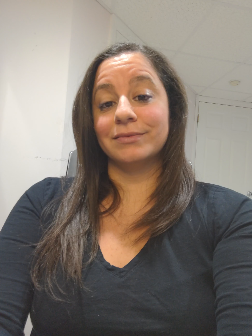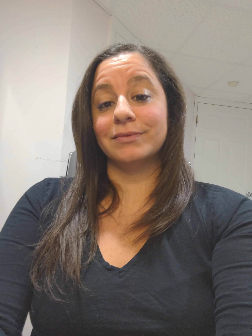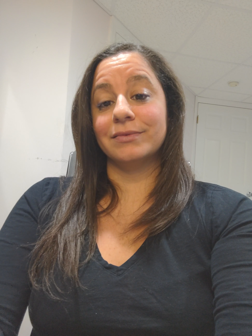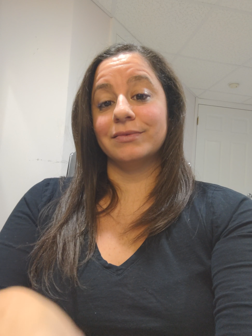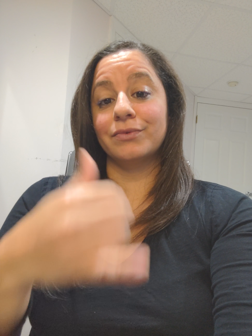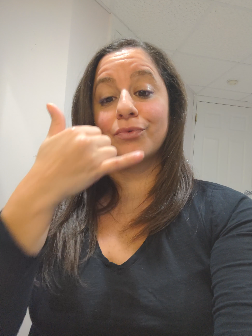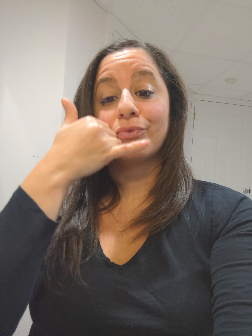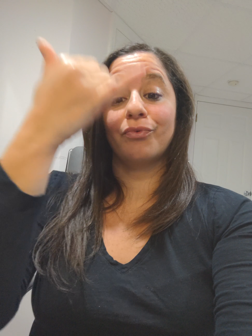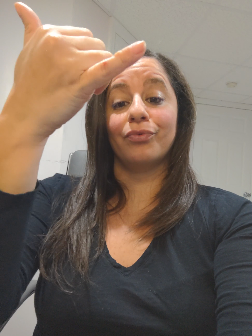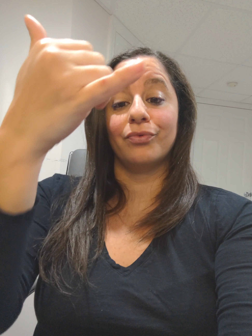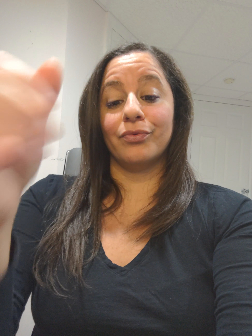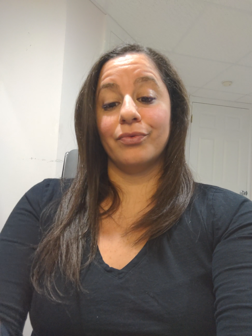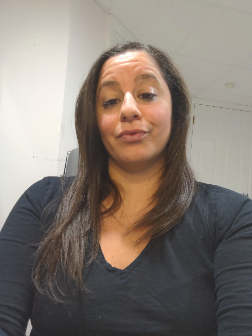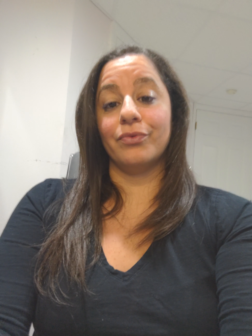call on the phone